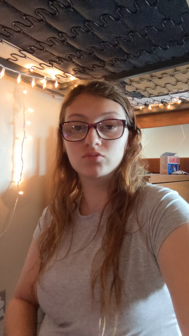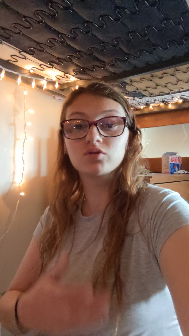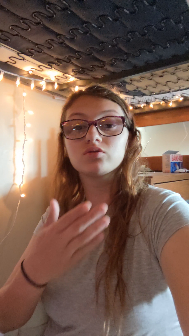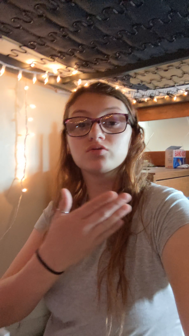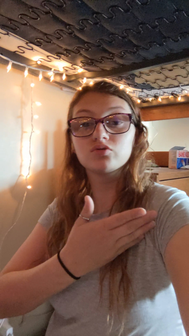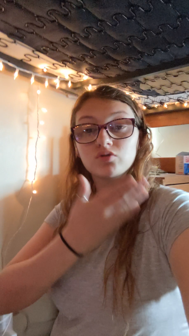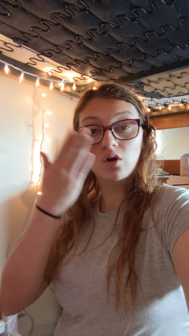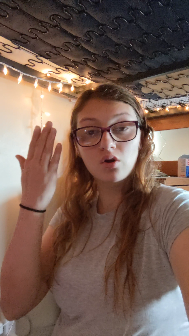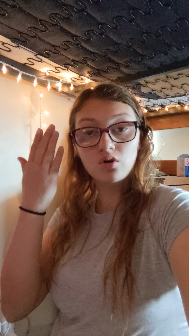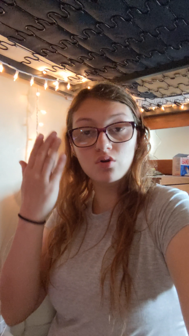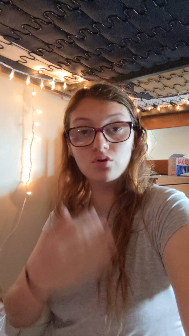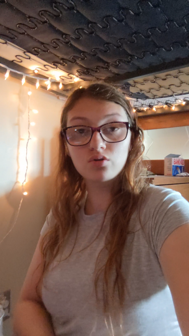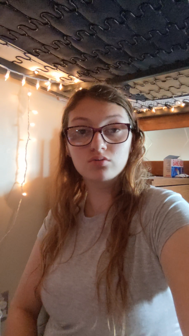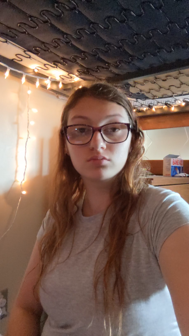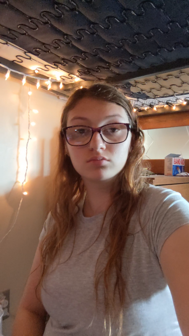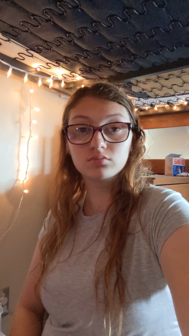all gone